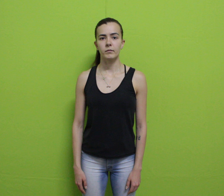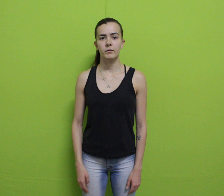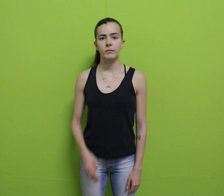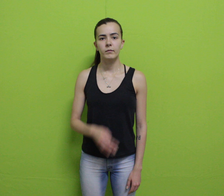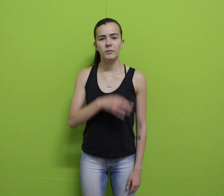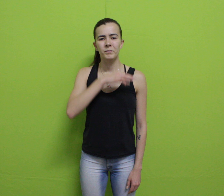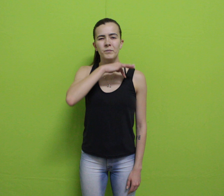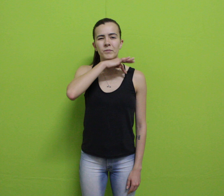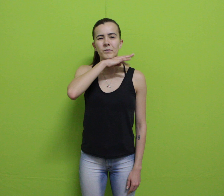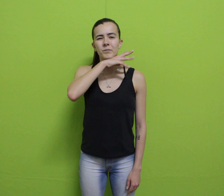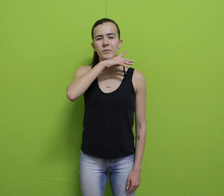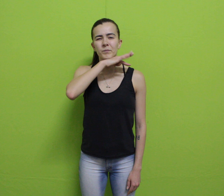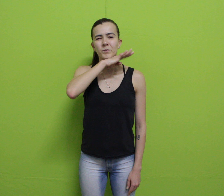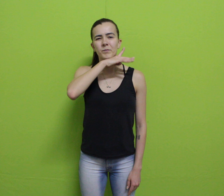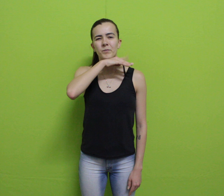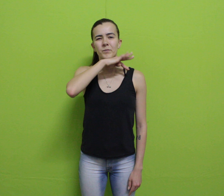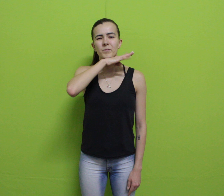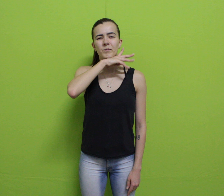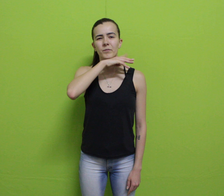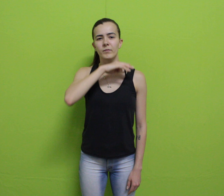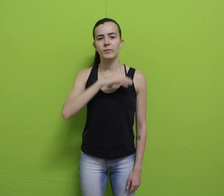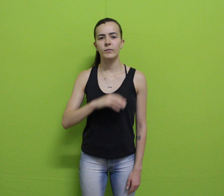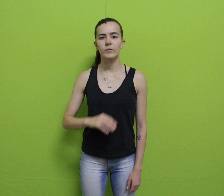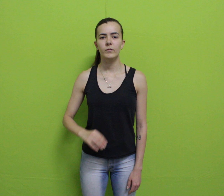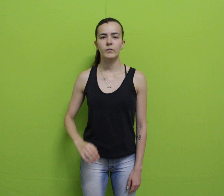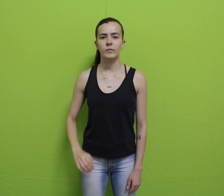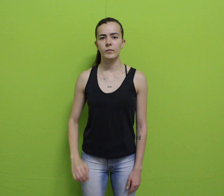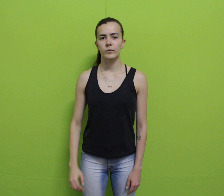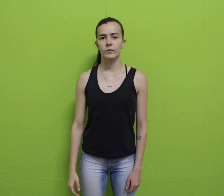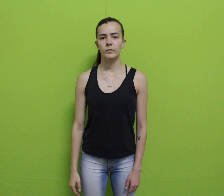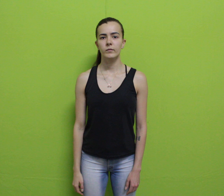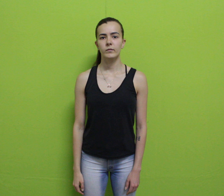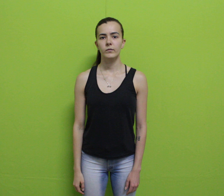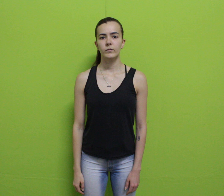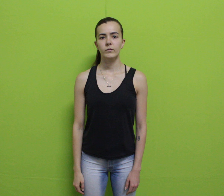ruim